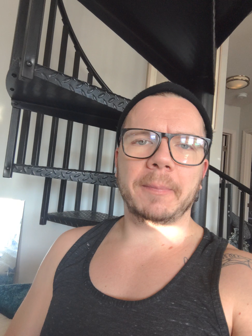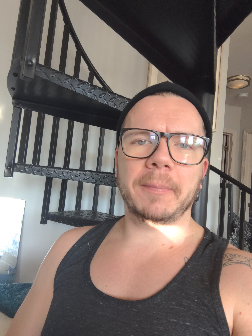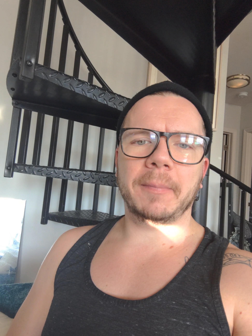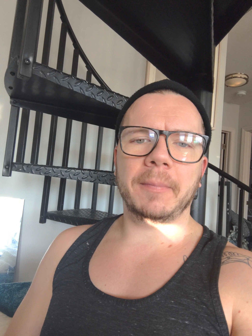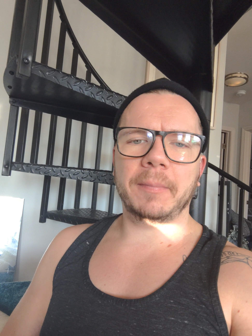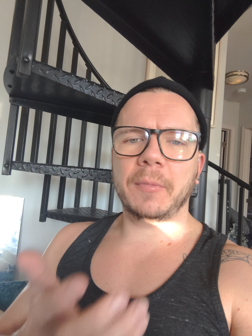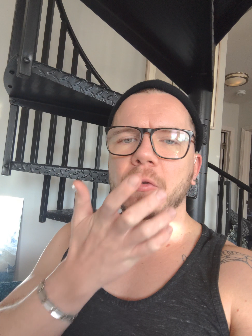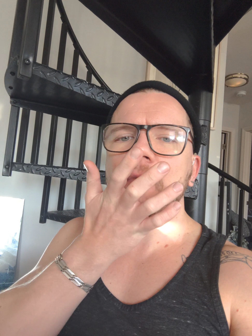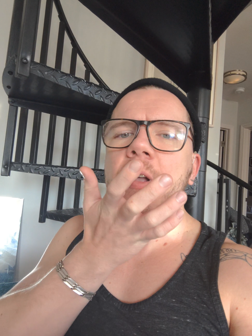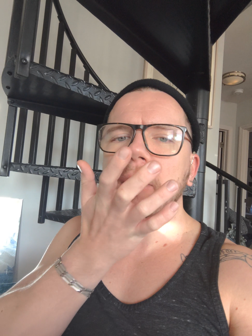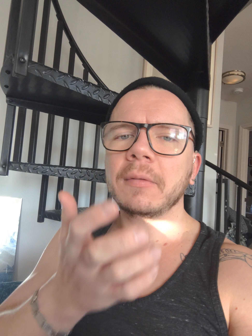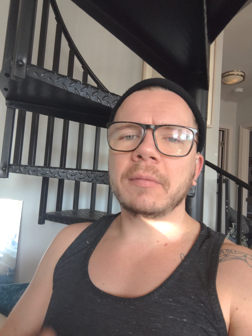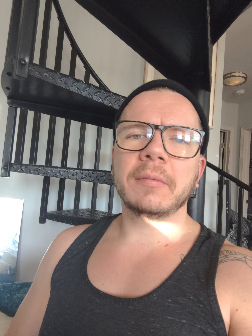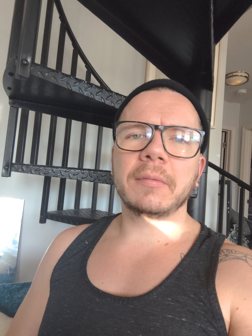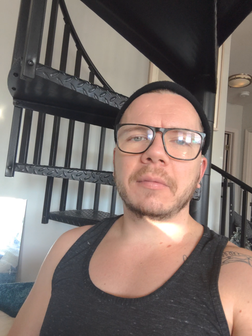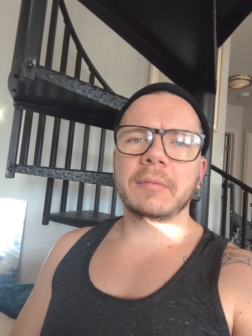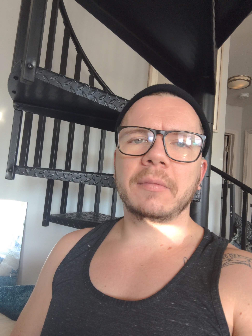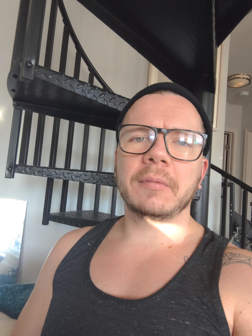grass